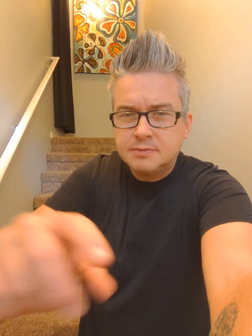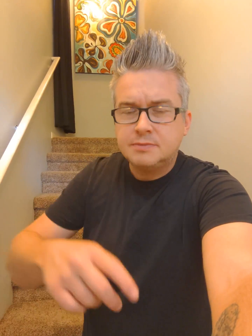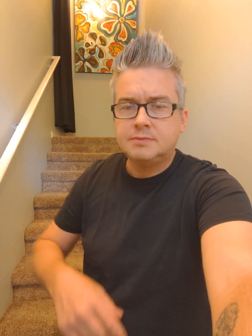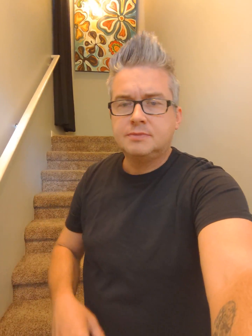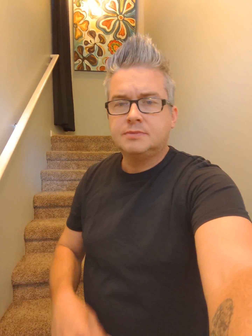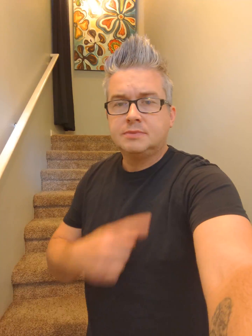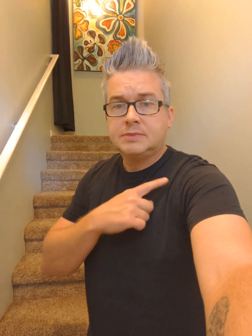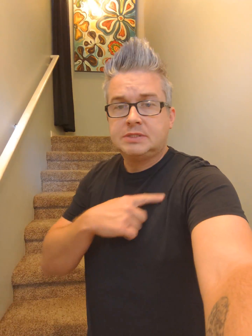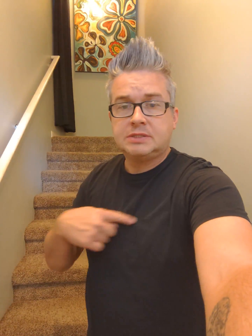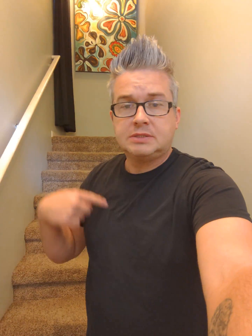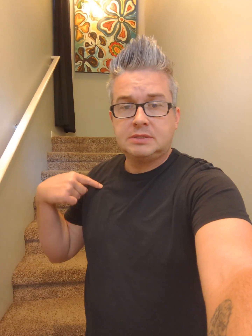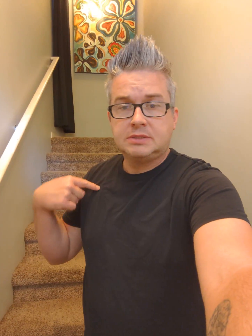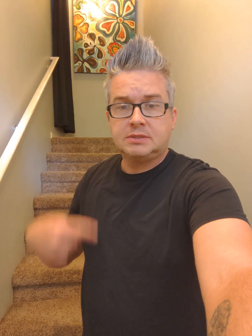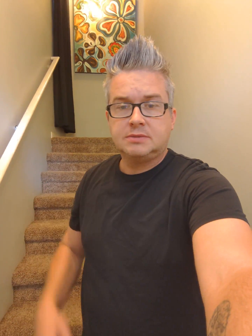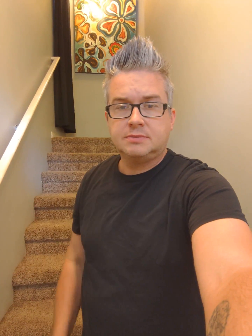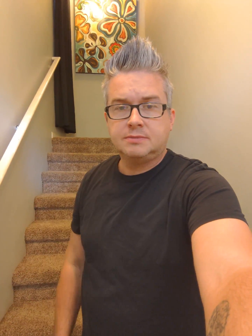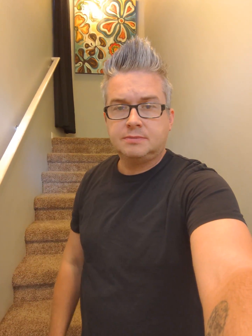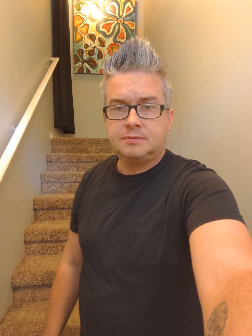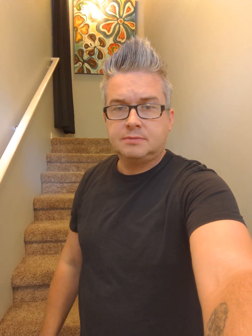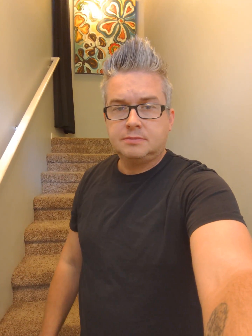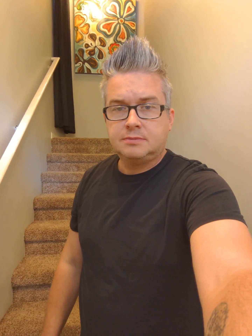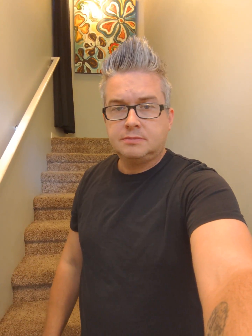necklace